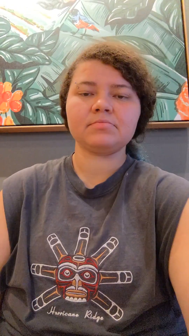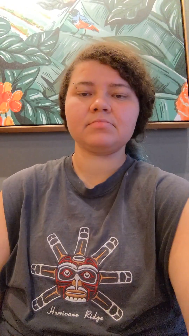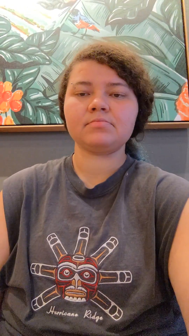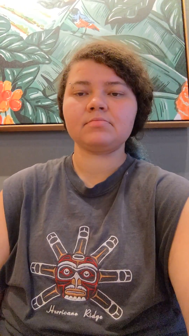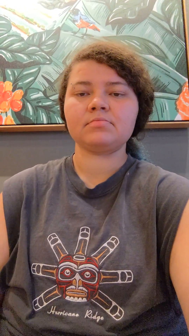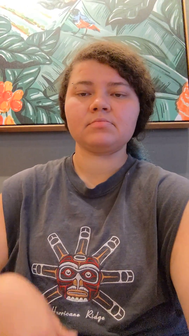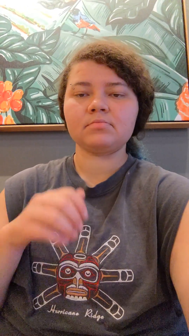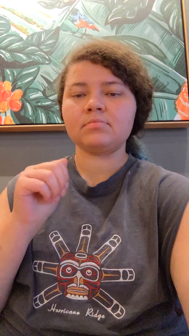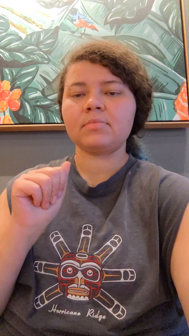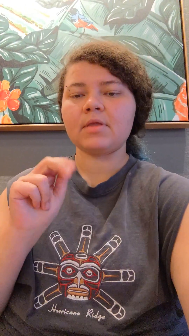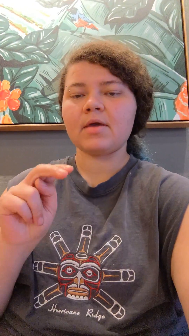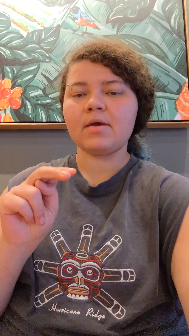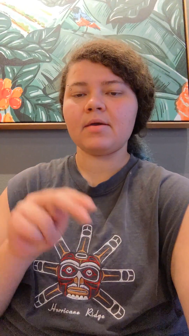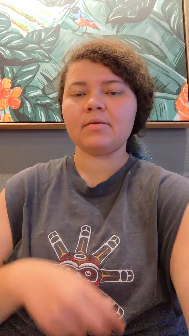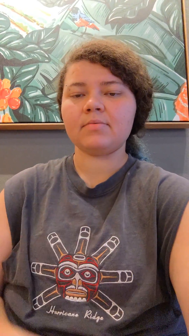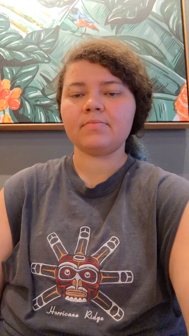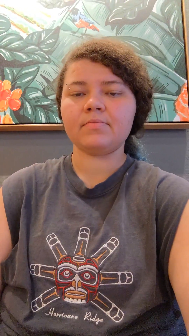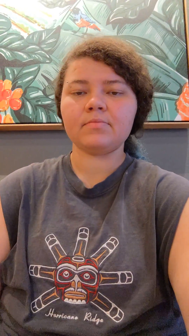an